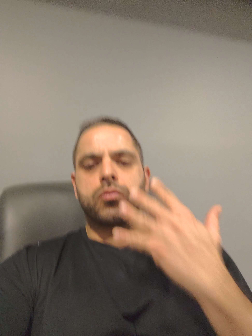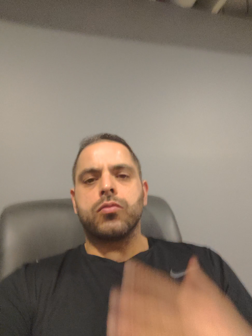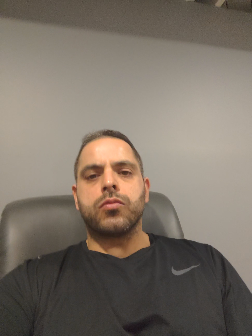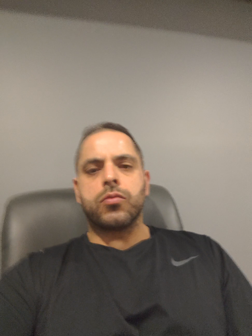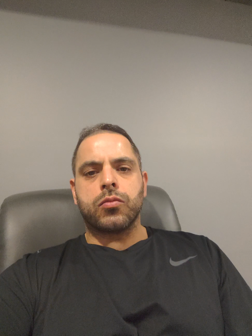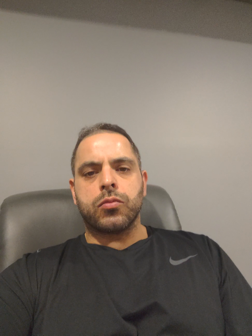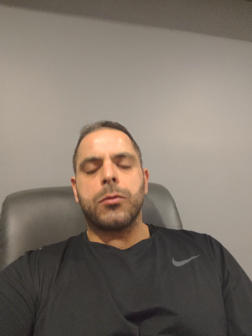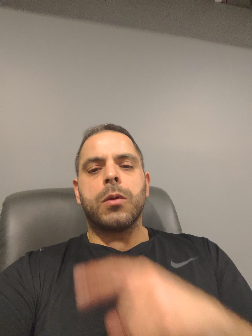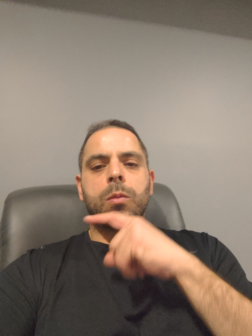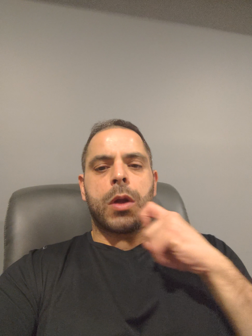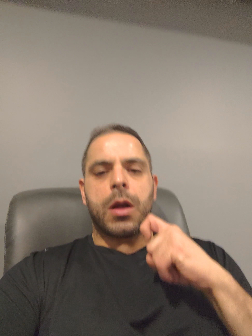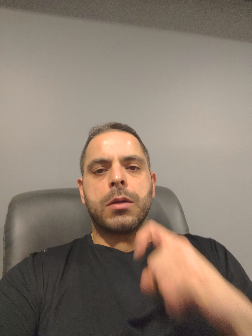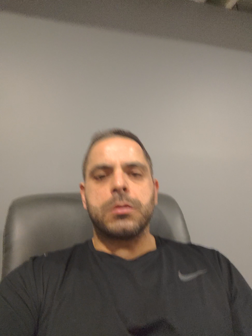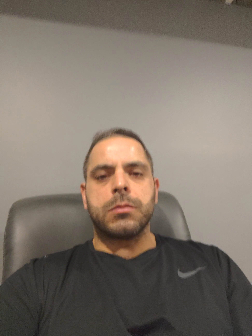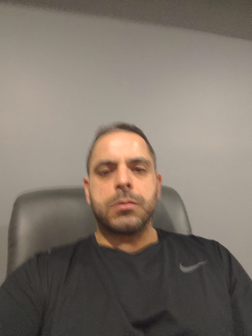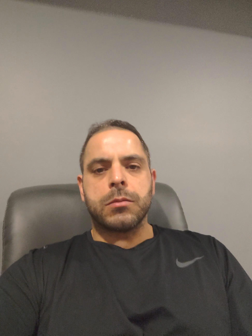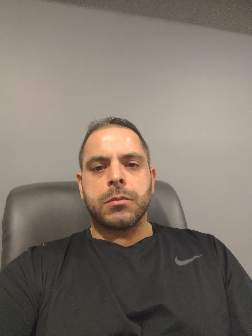dry